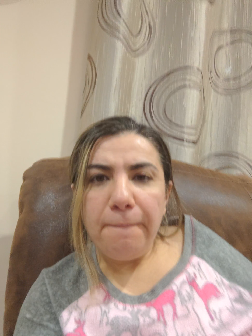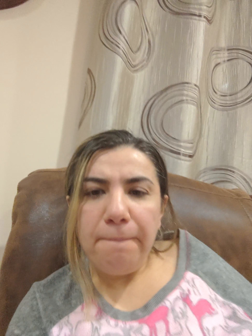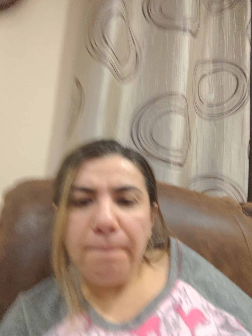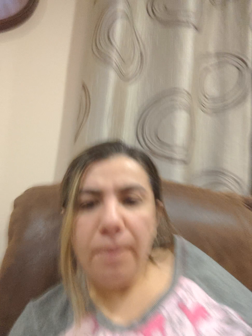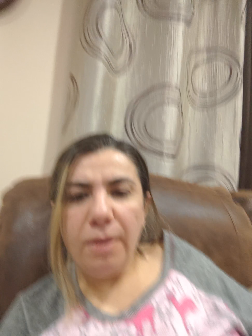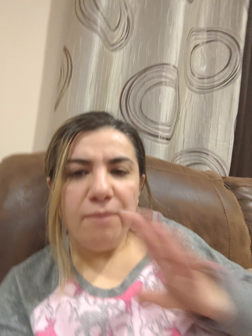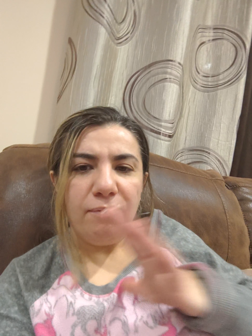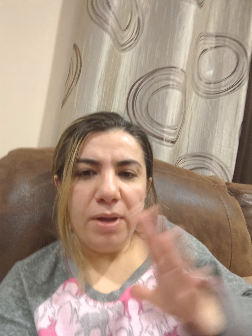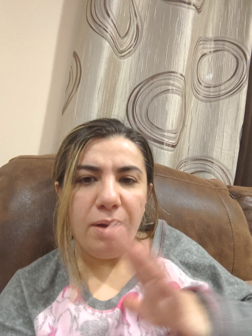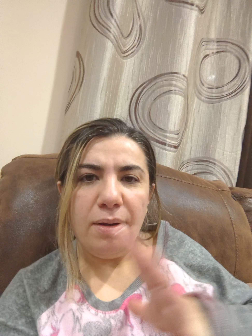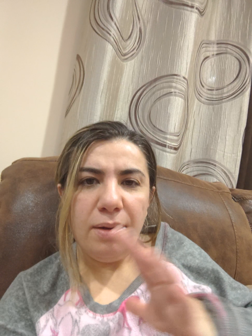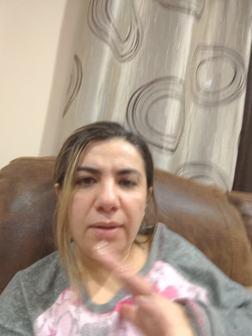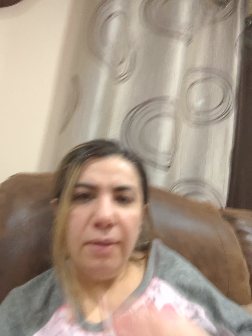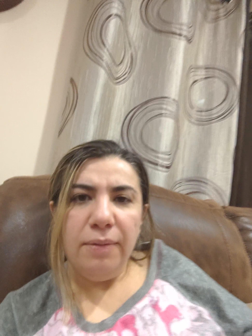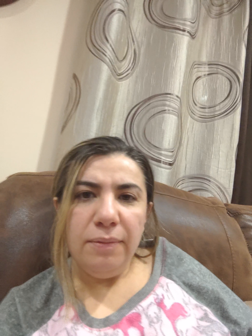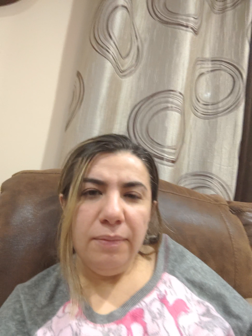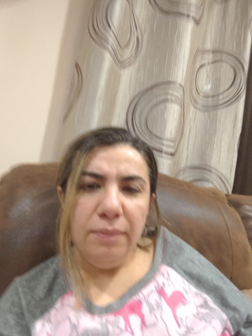fine